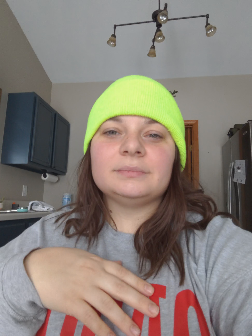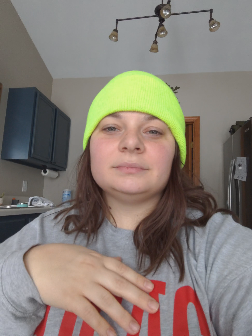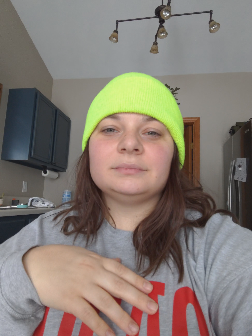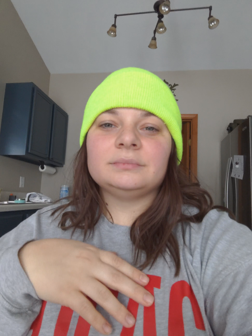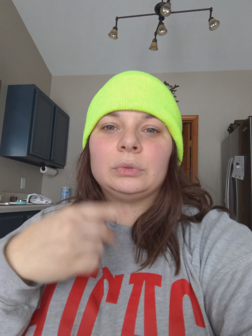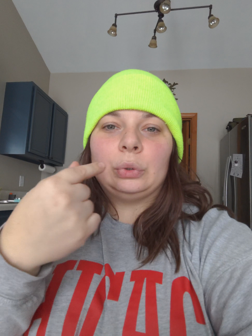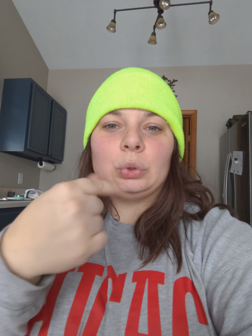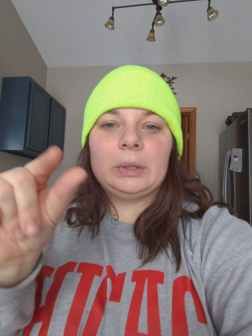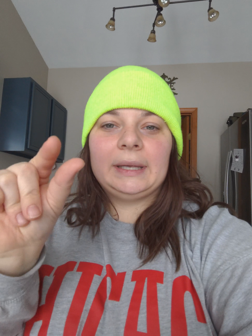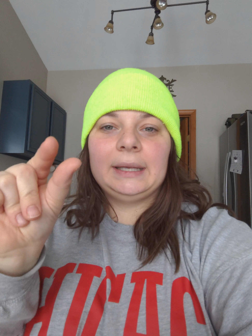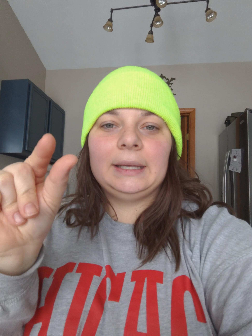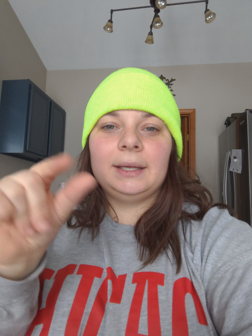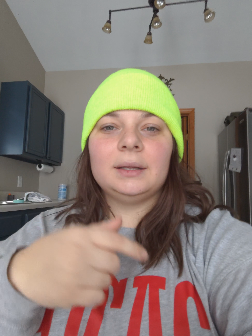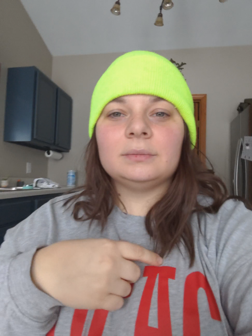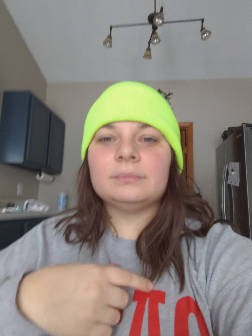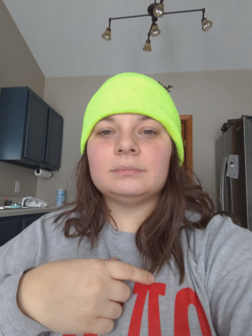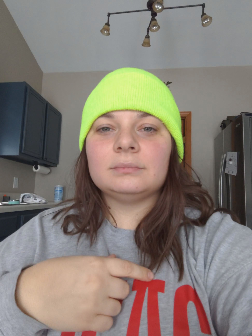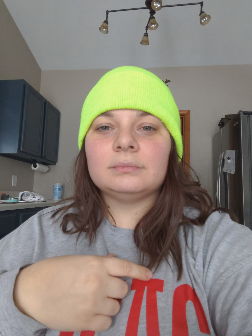green